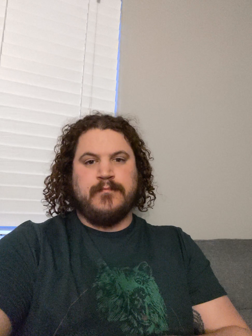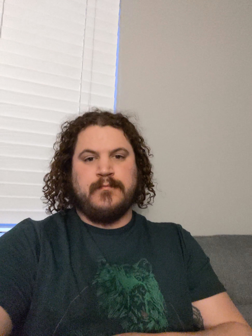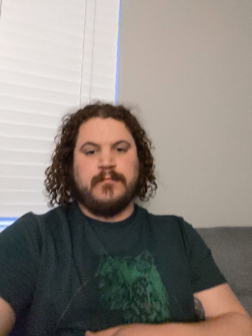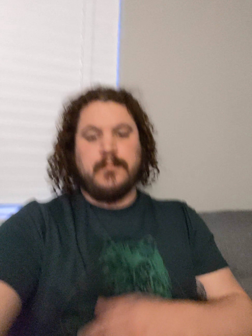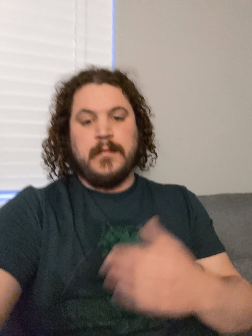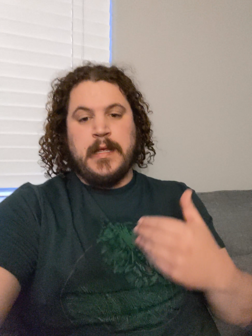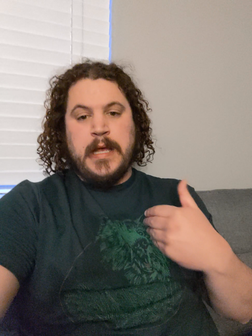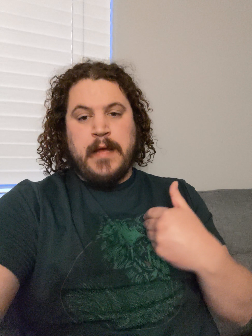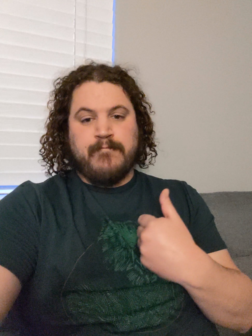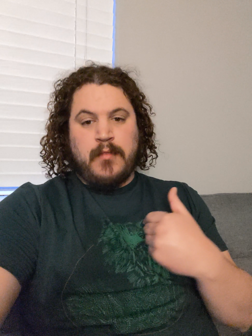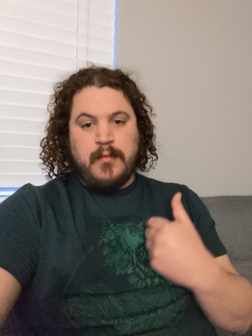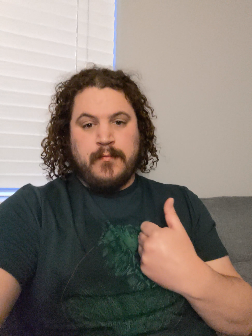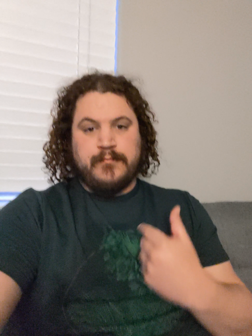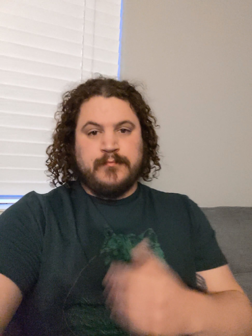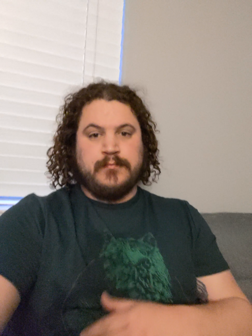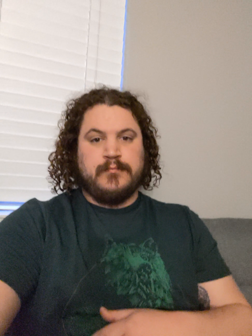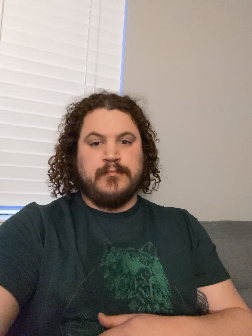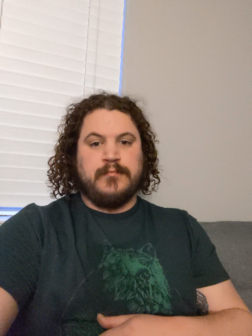animal